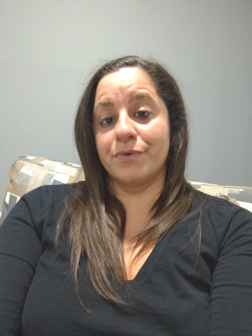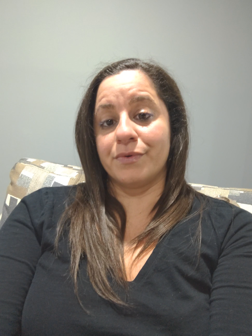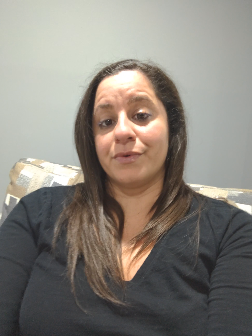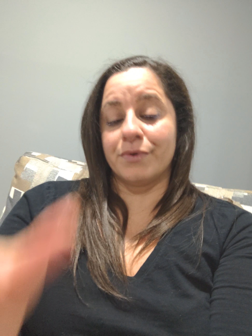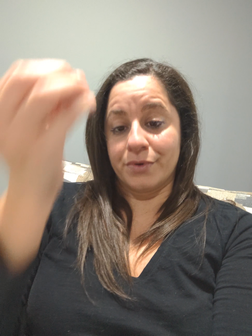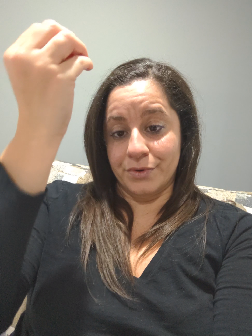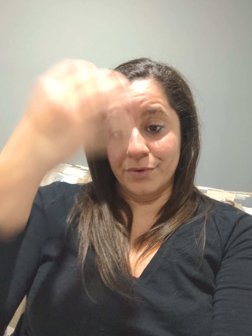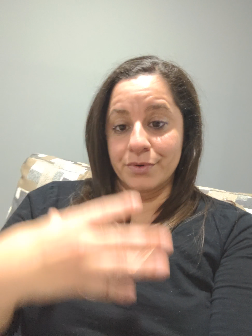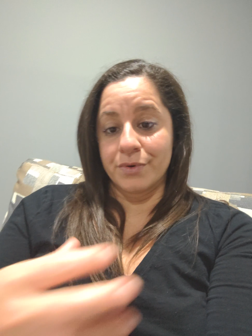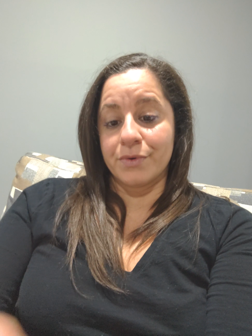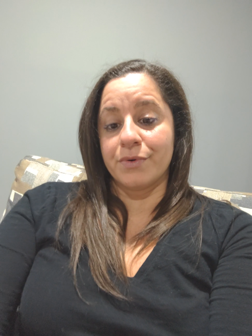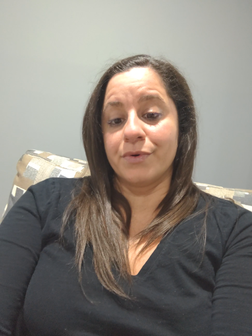shower